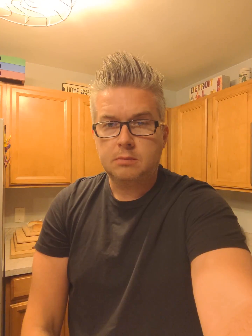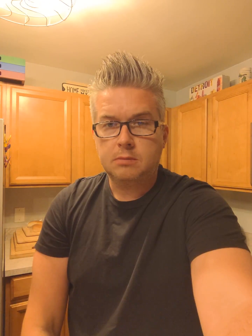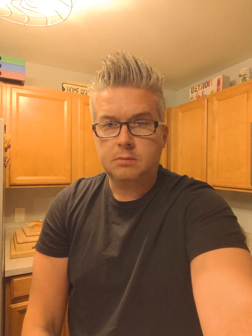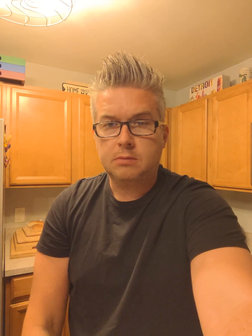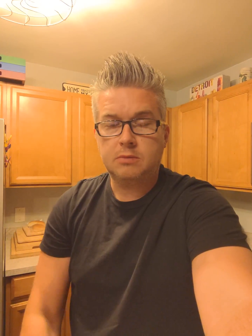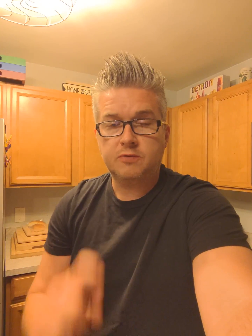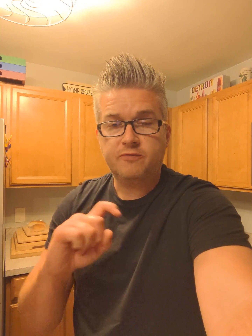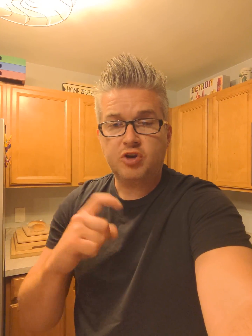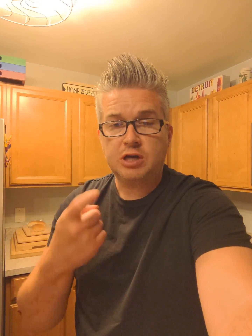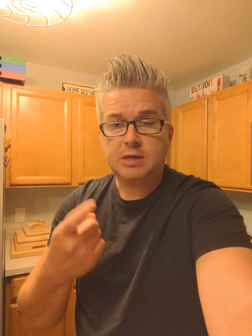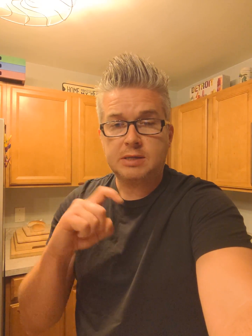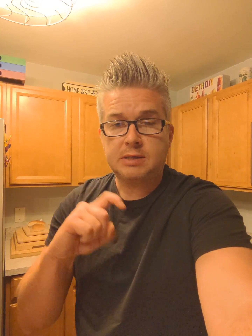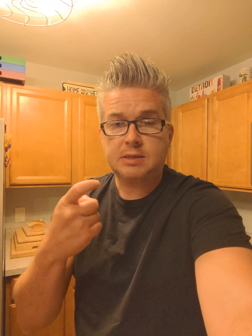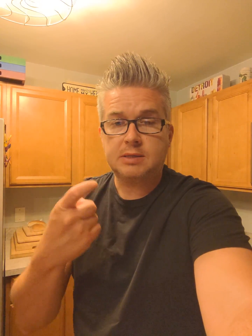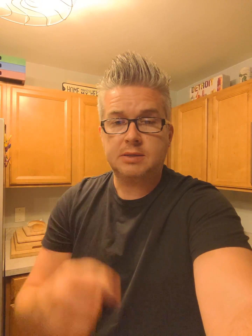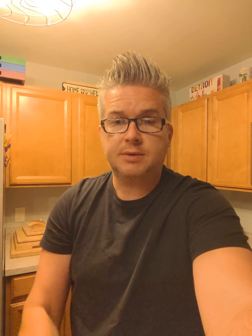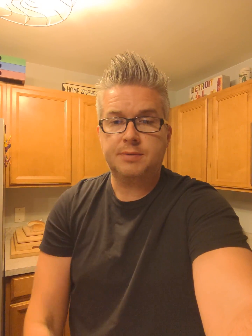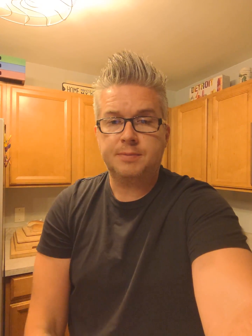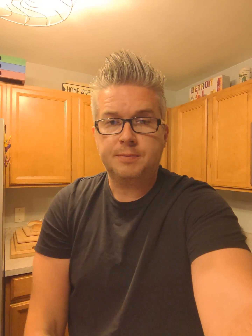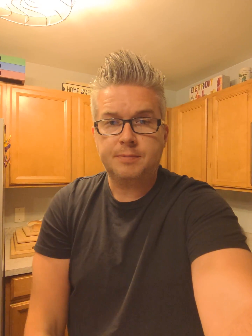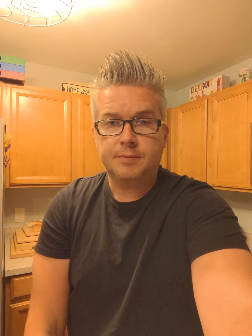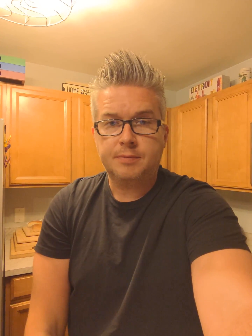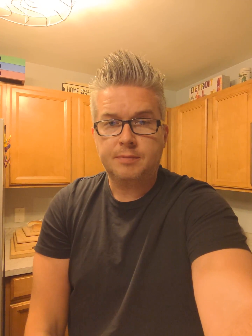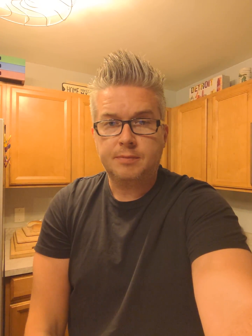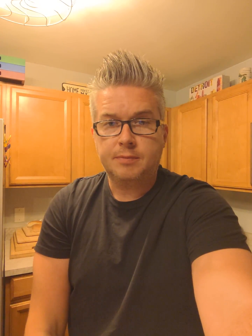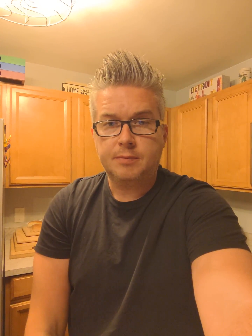friend